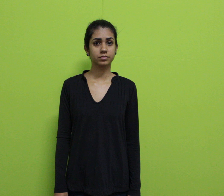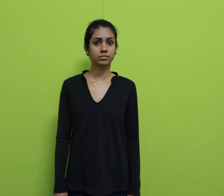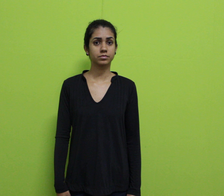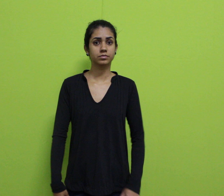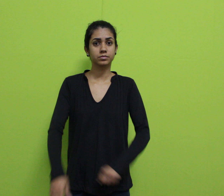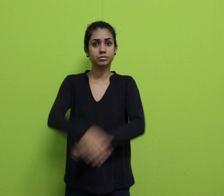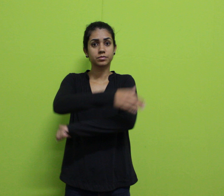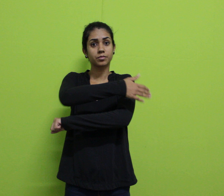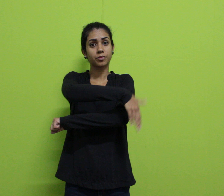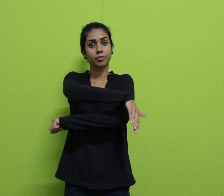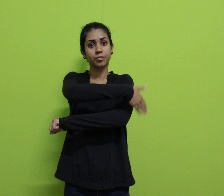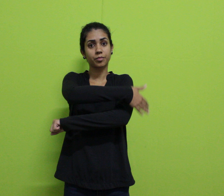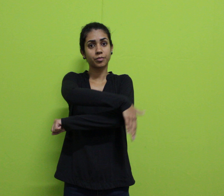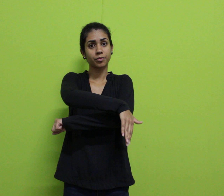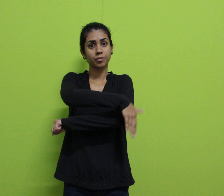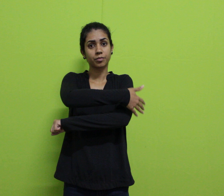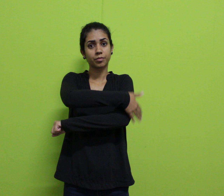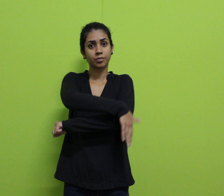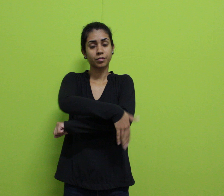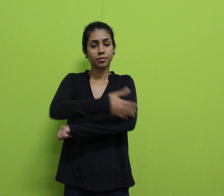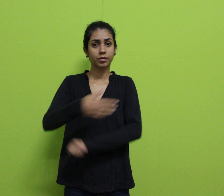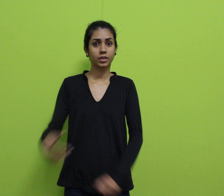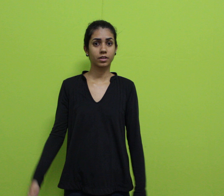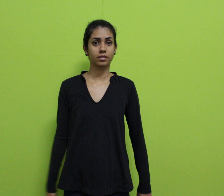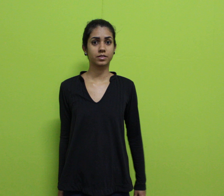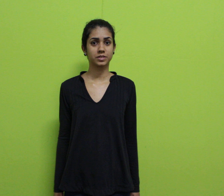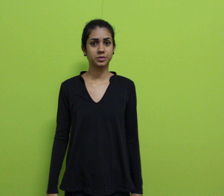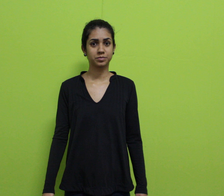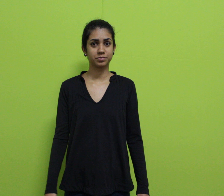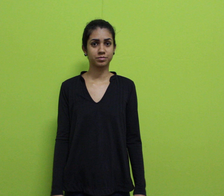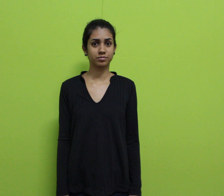esquina